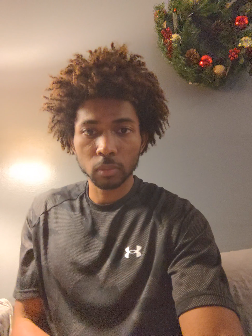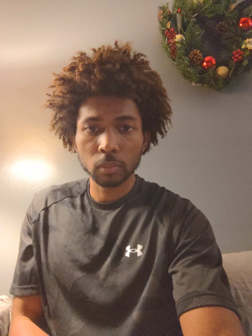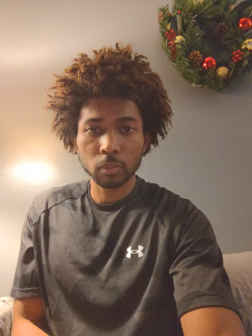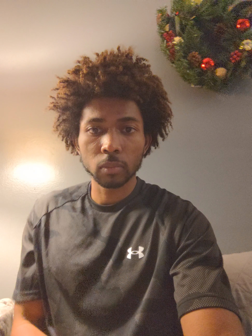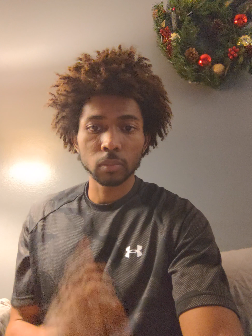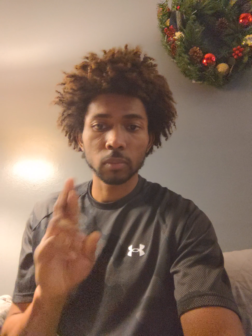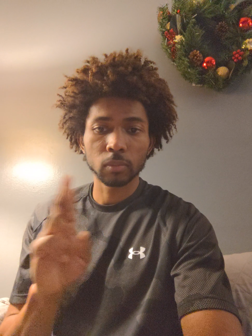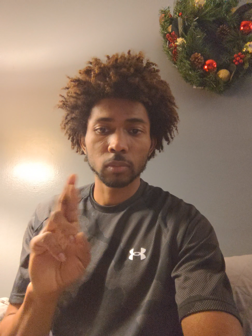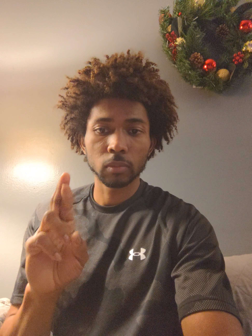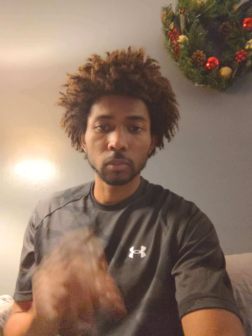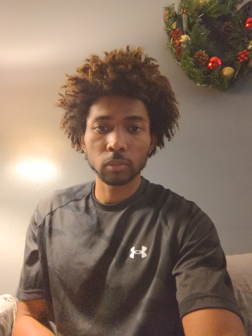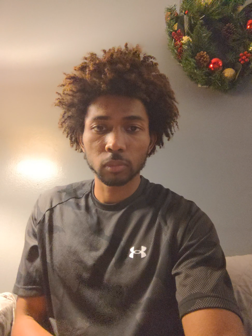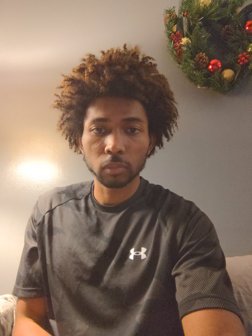refrigerator